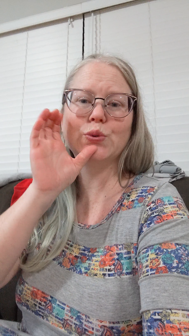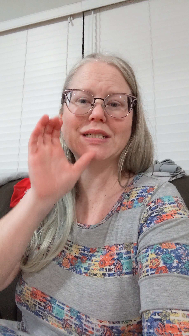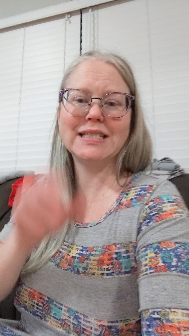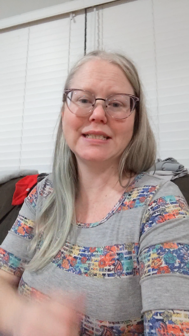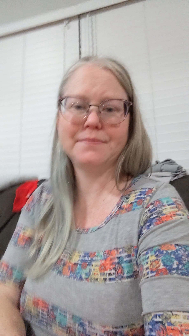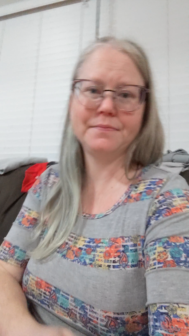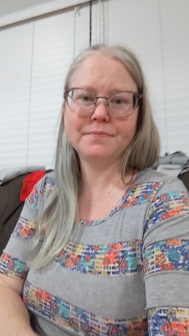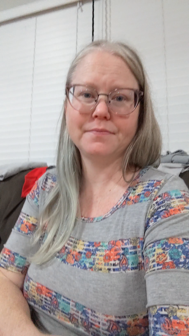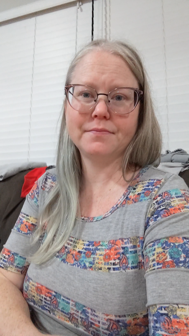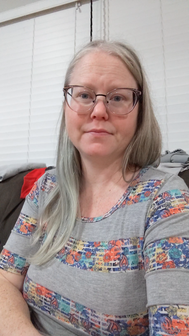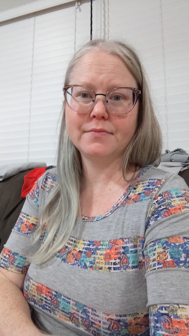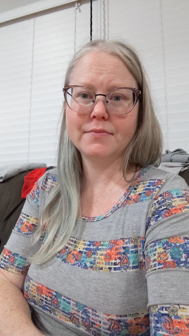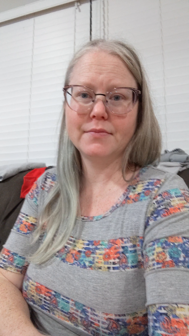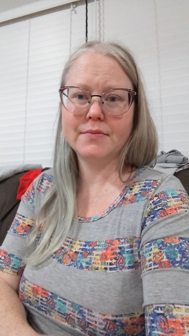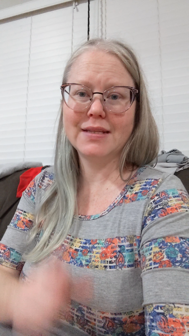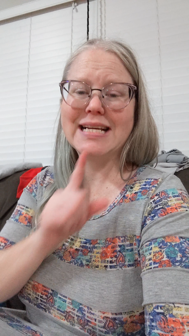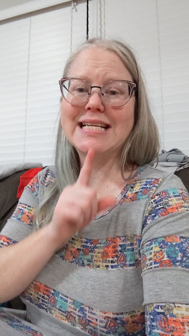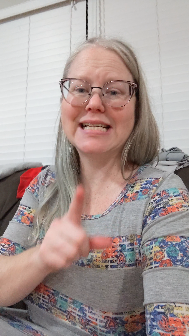is